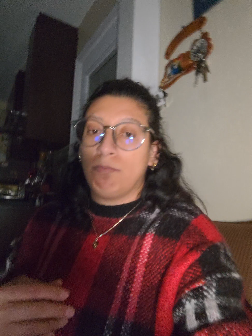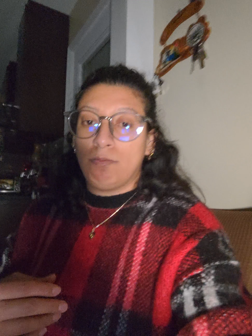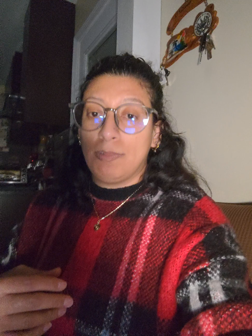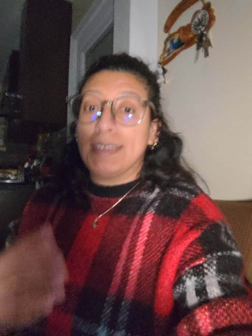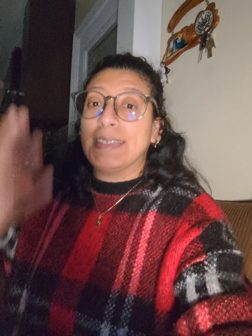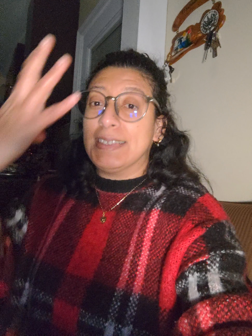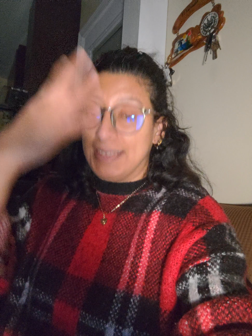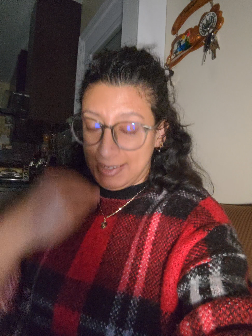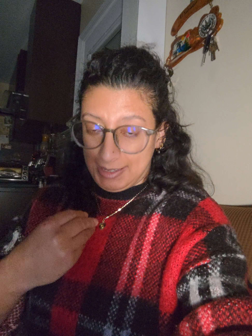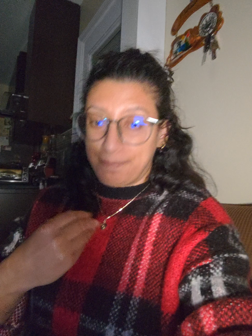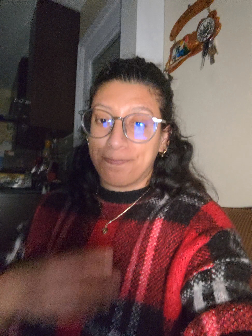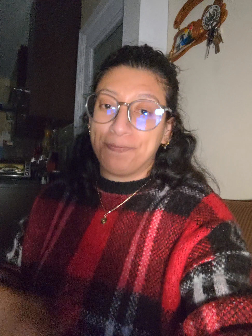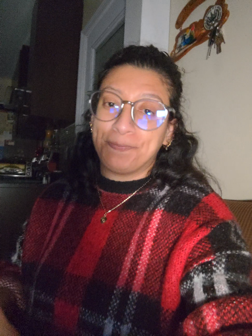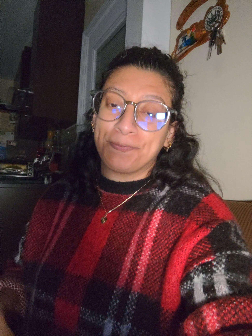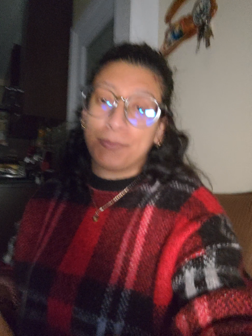sleep